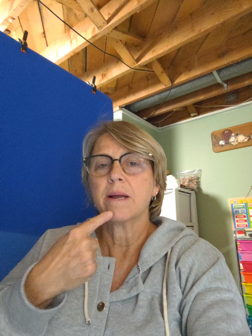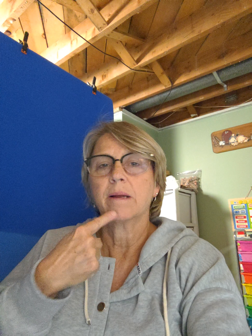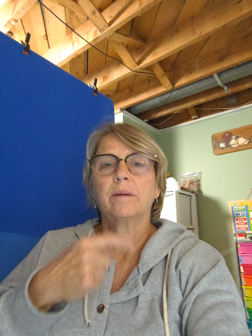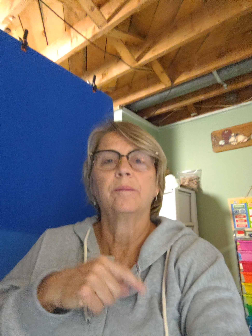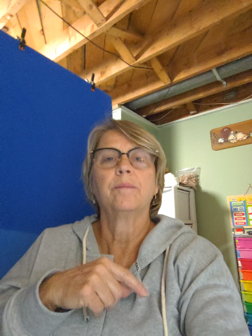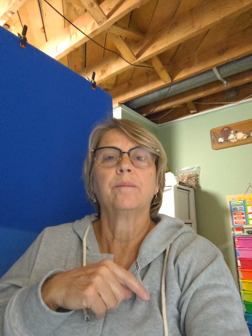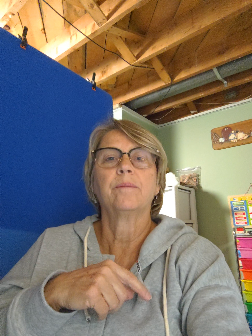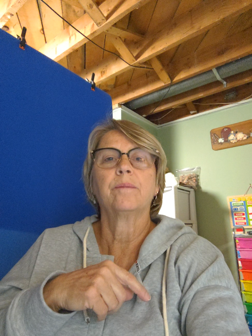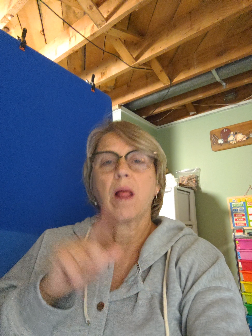say